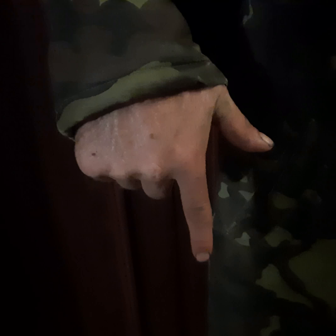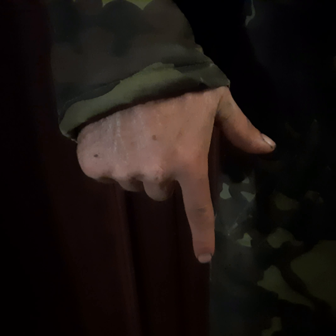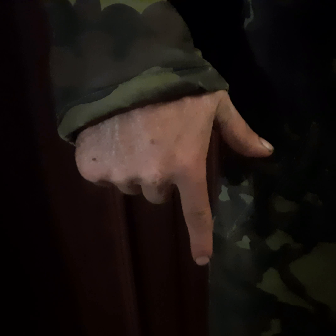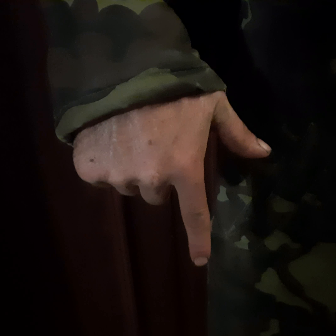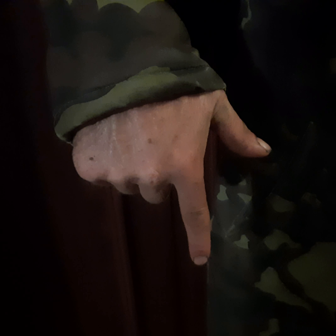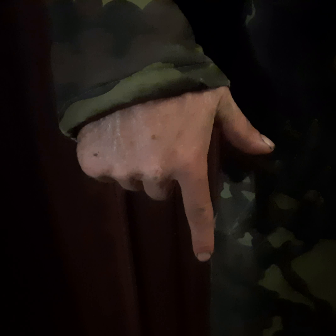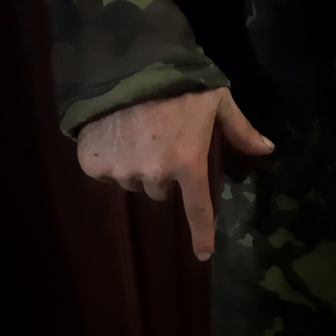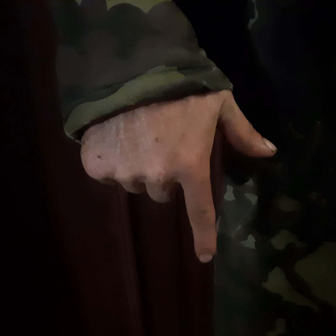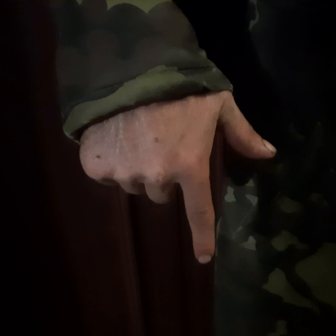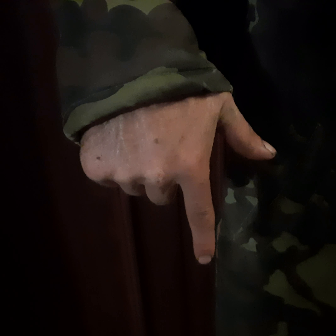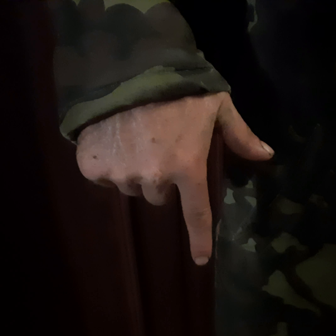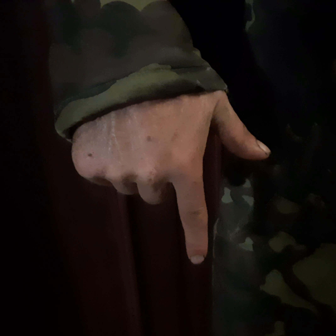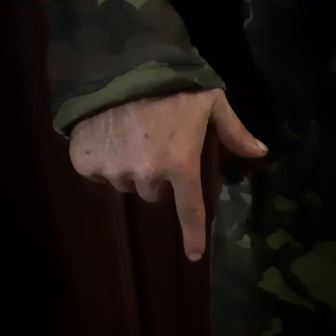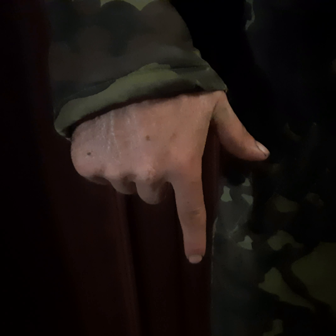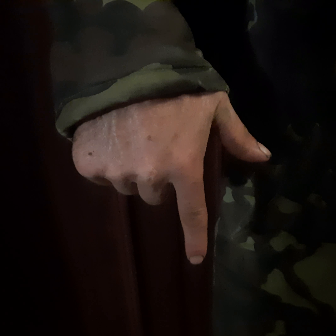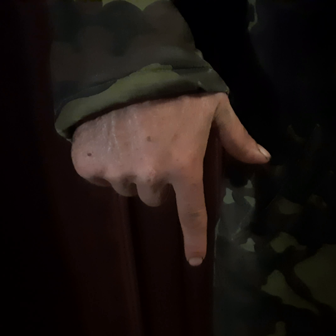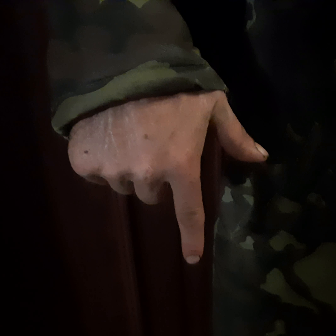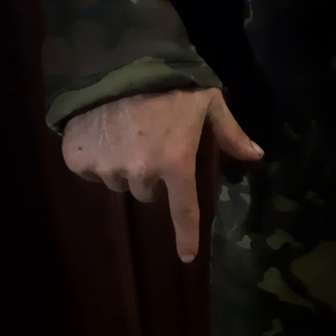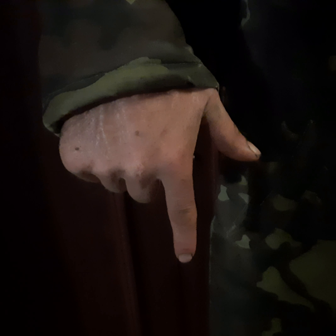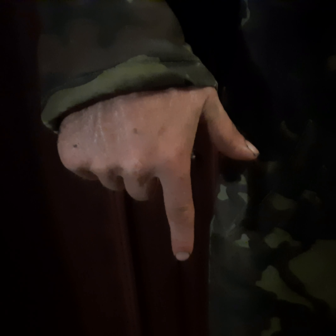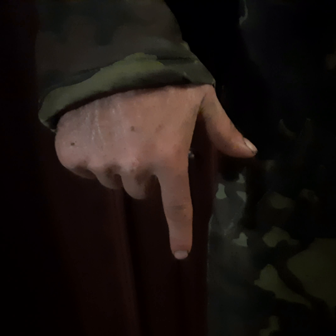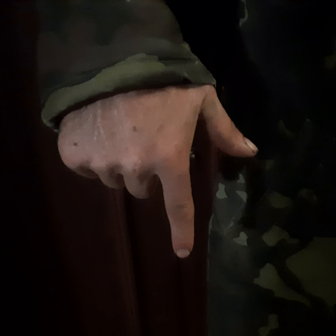Г